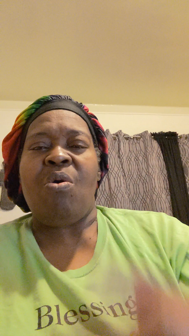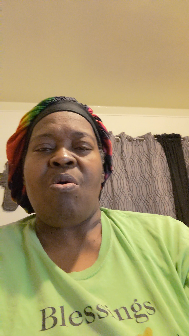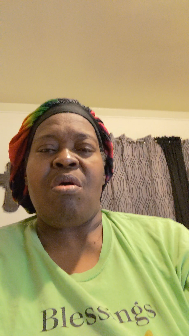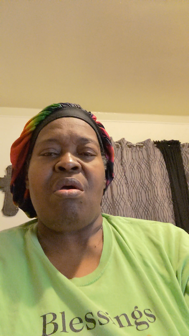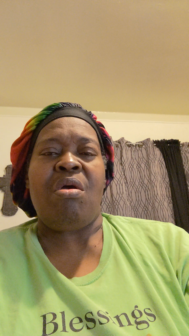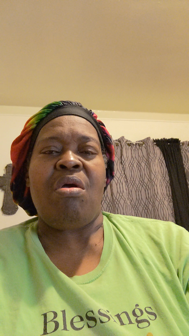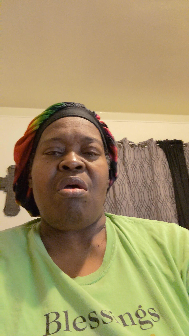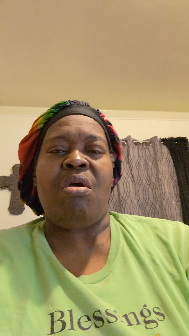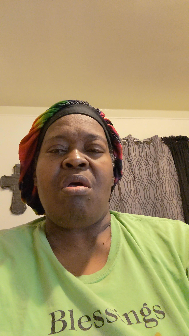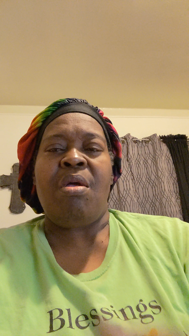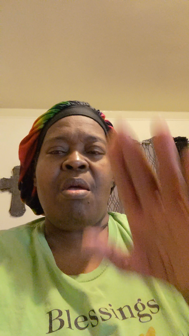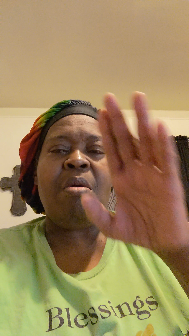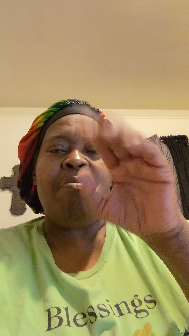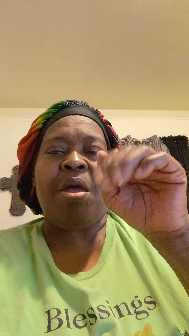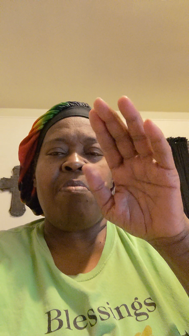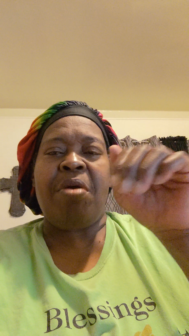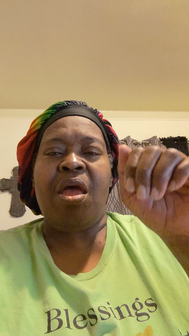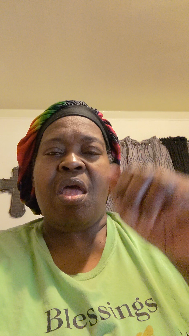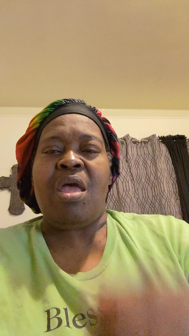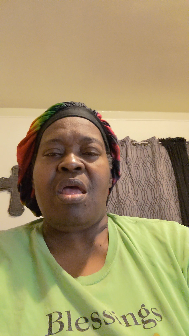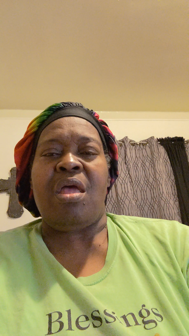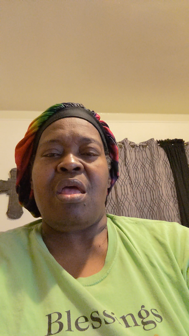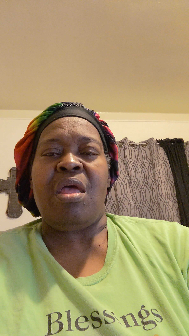baa baa